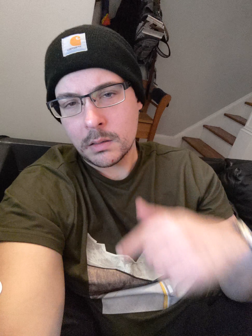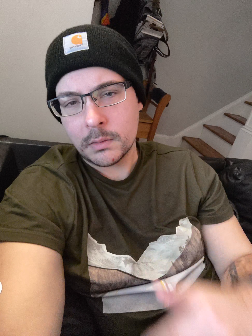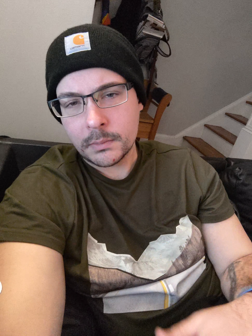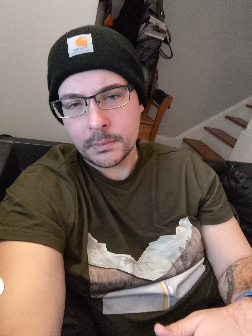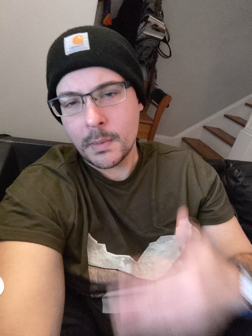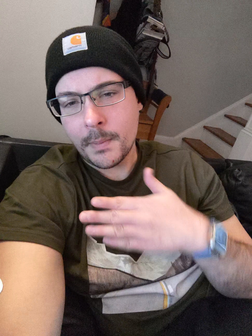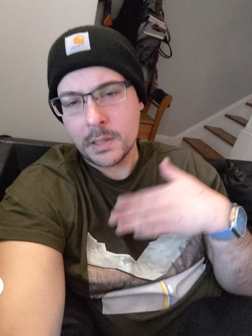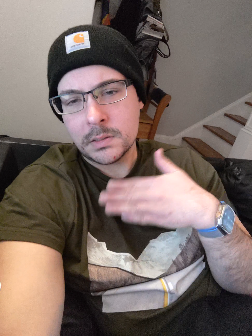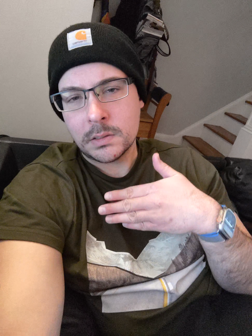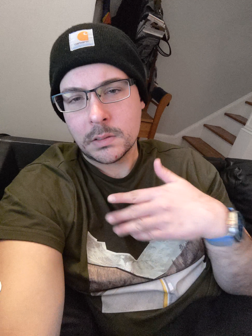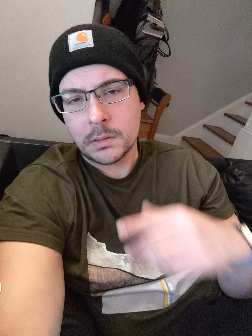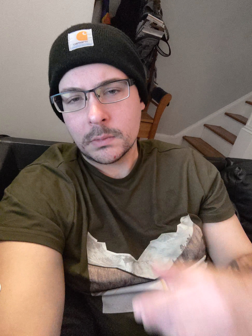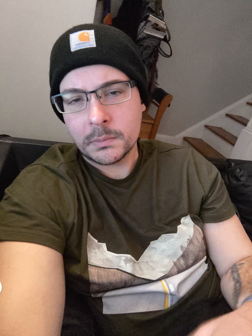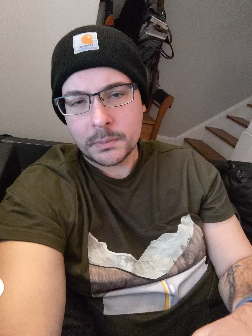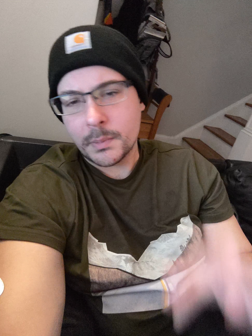please